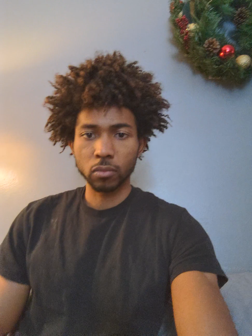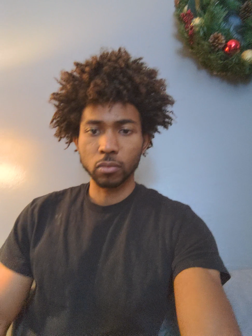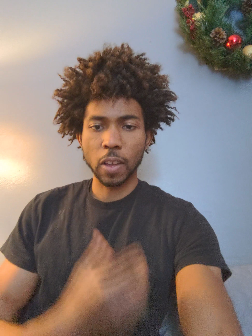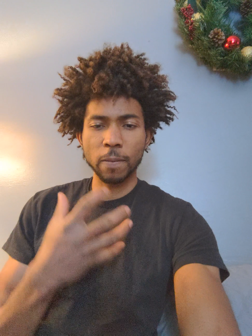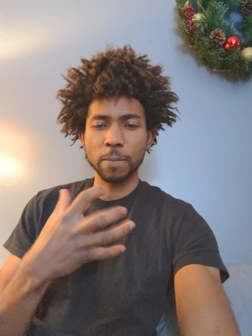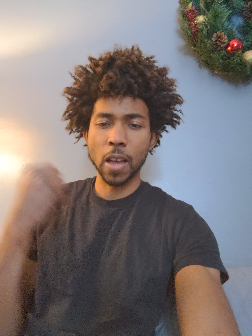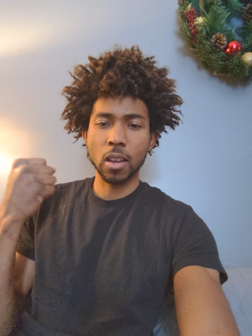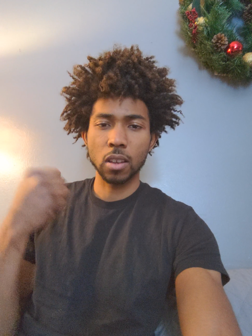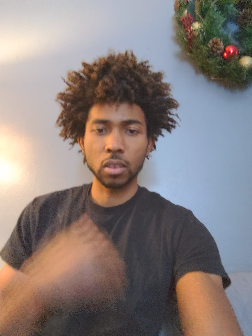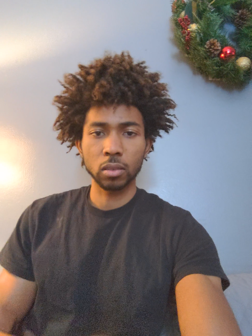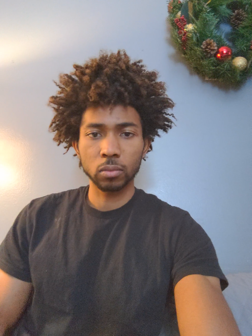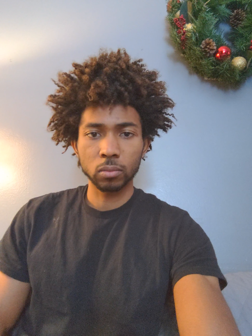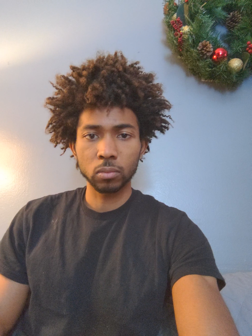fast